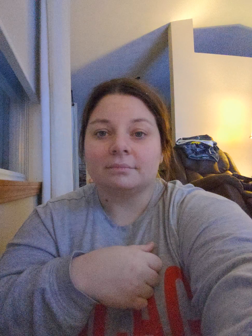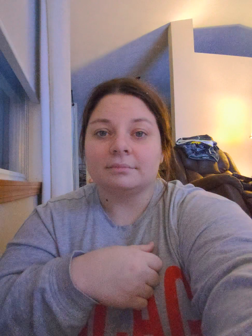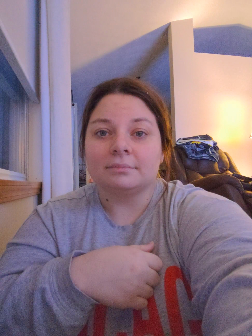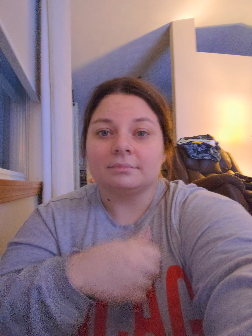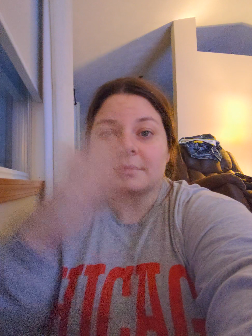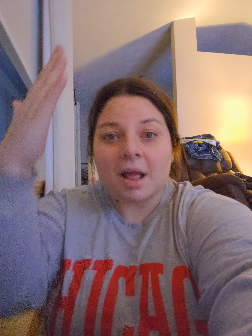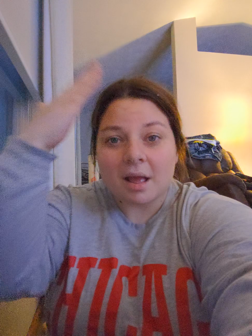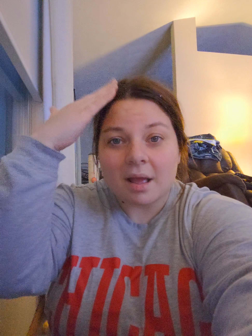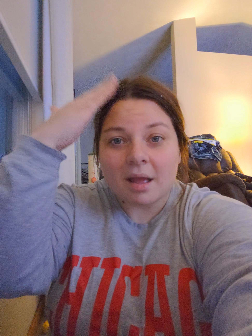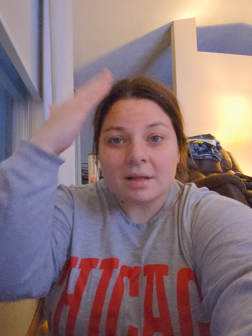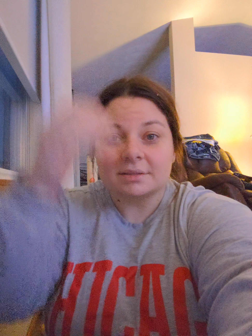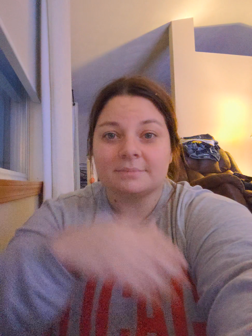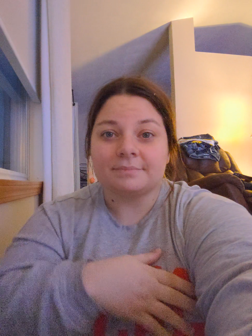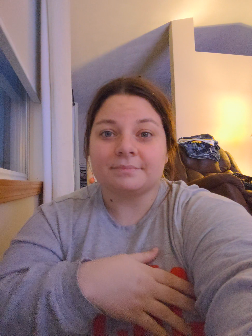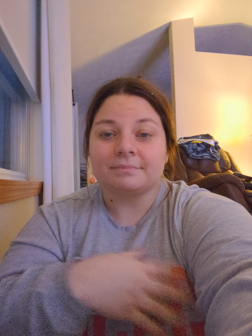hat